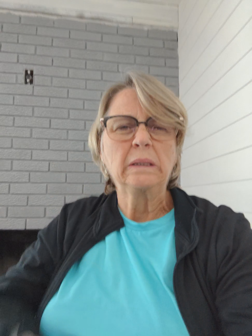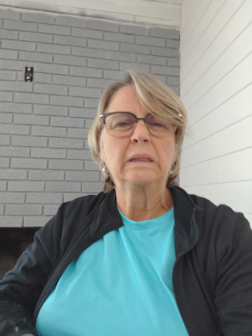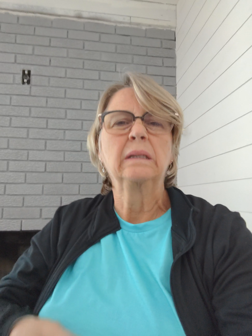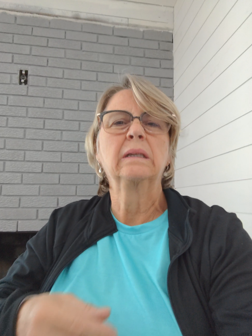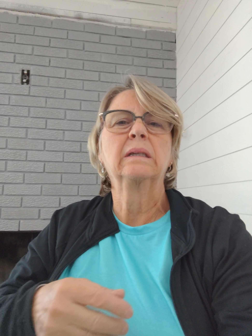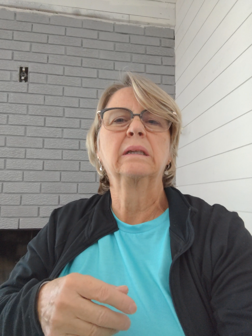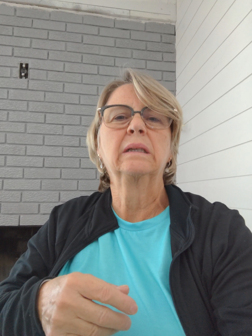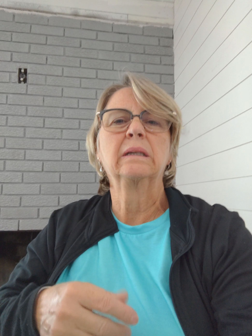wet